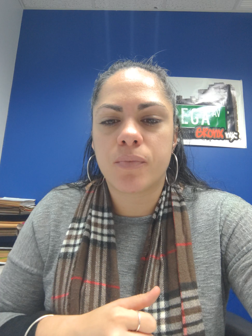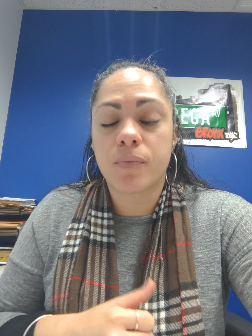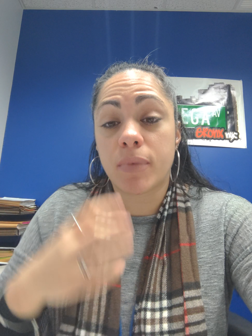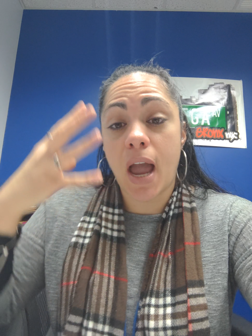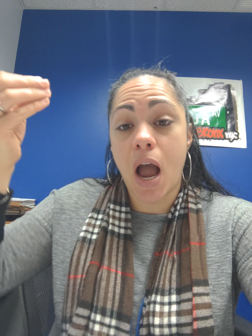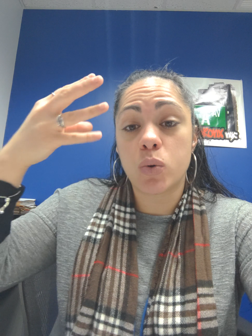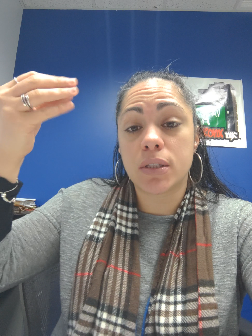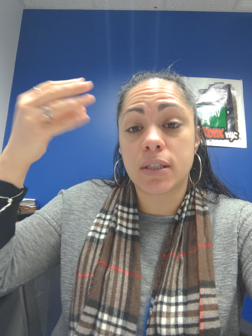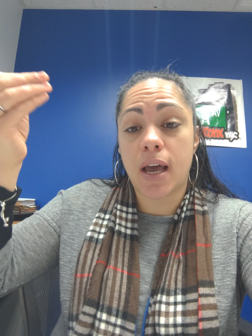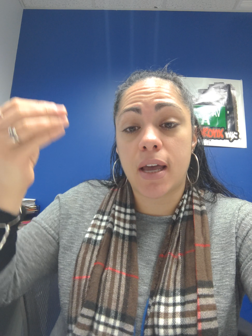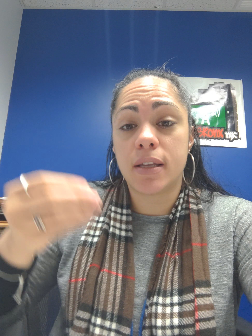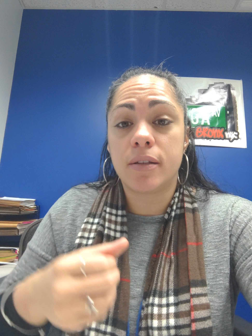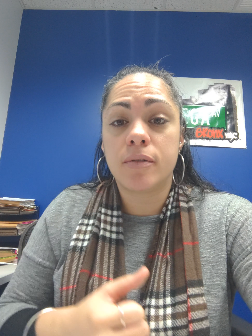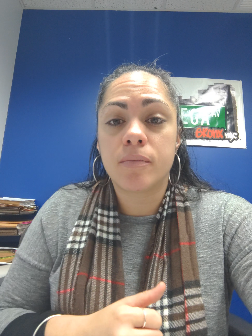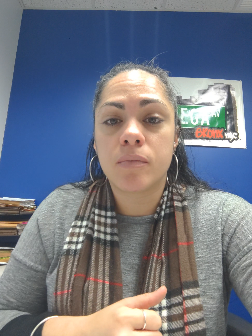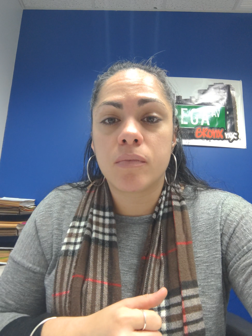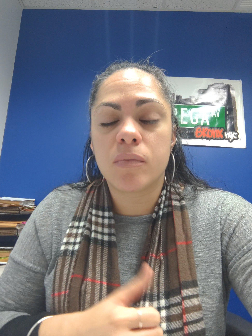outside